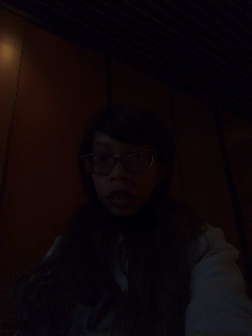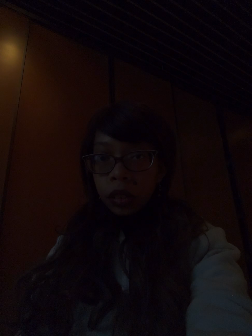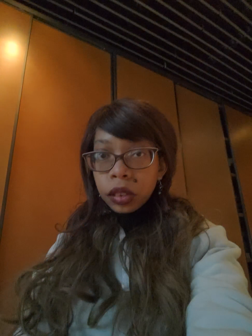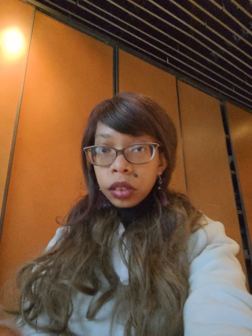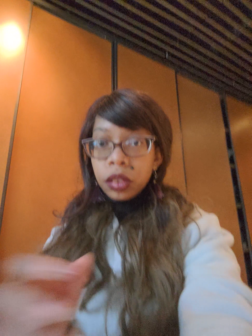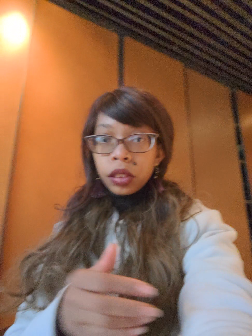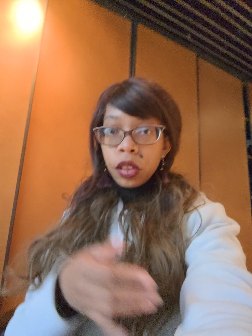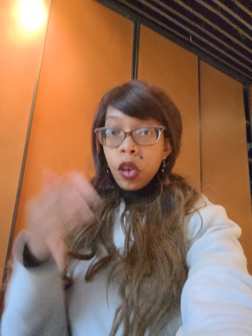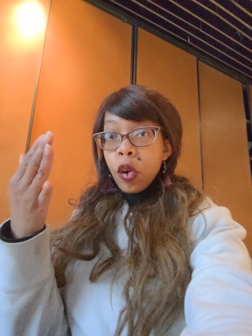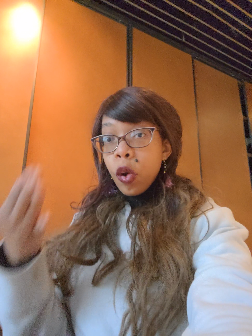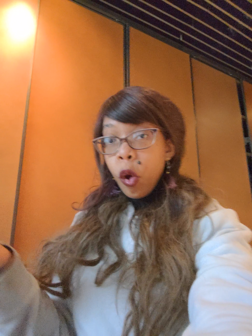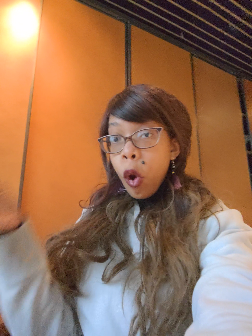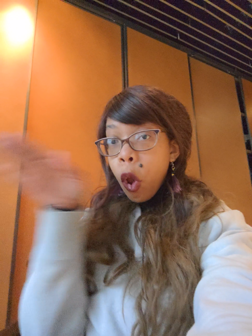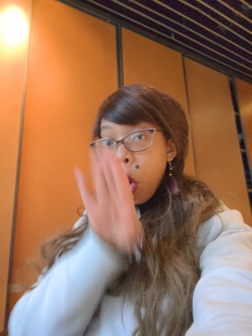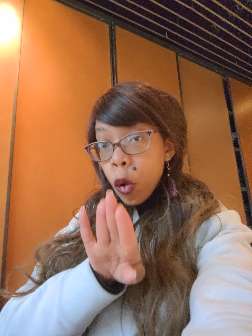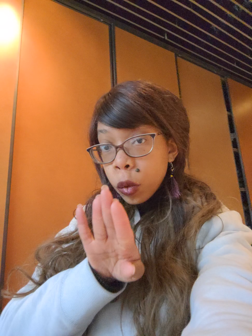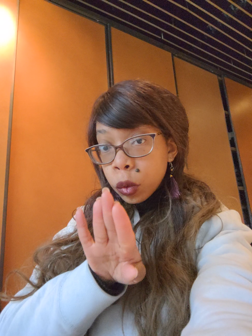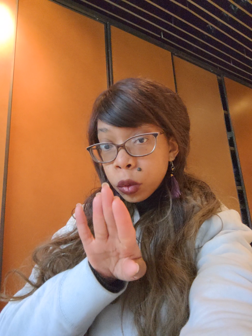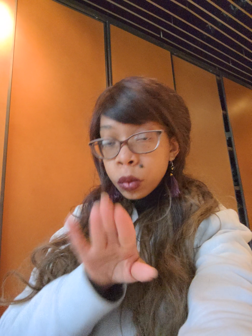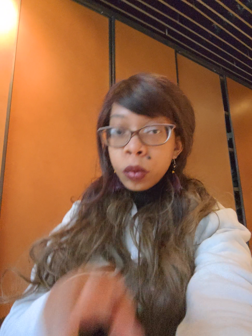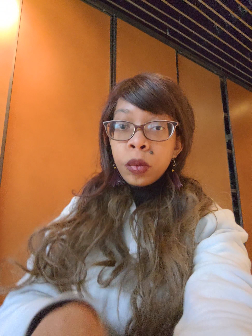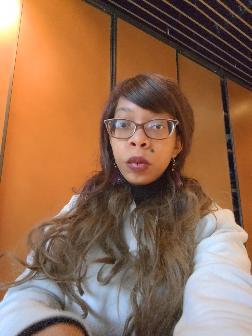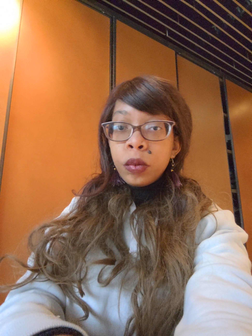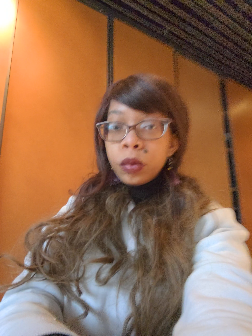close